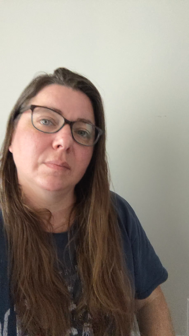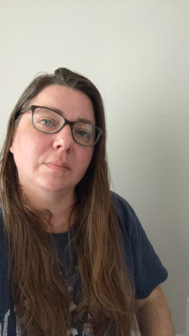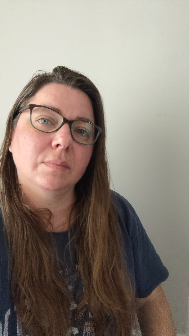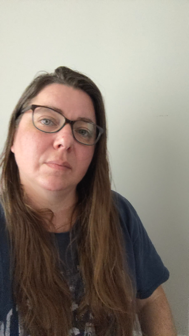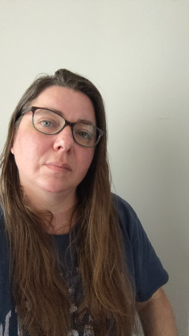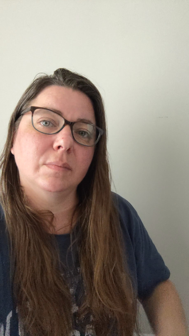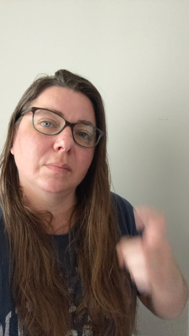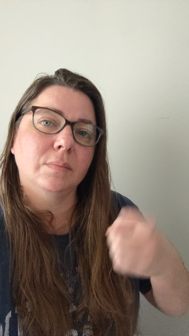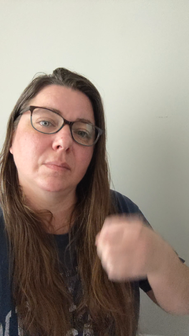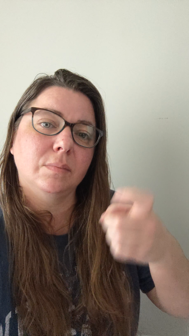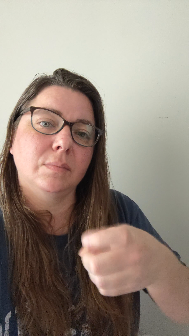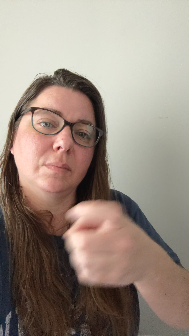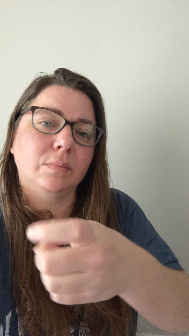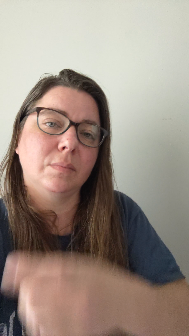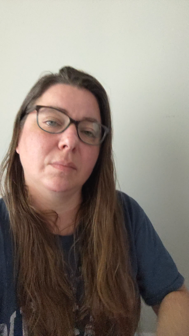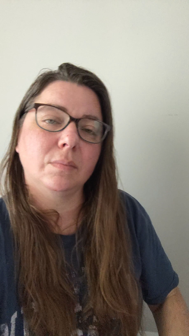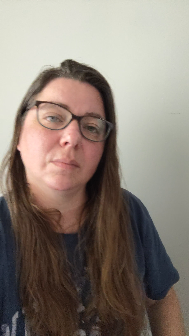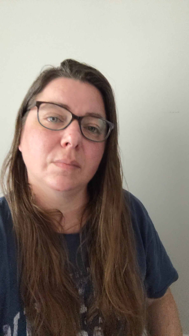cart